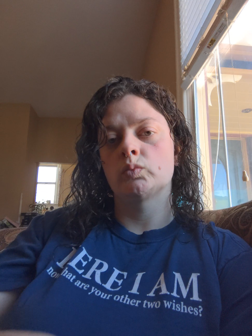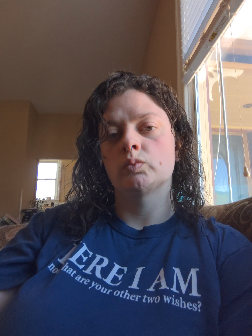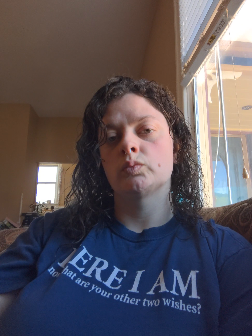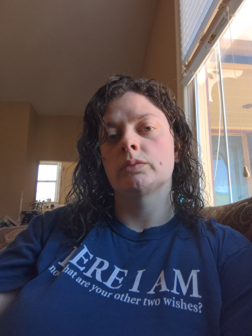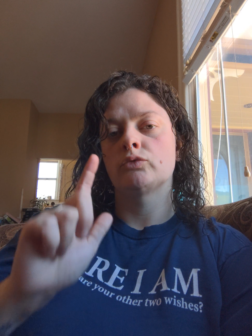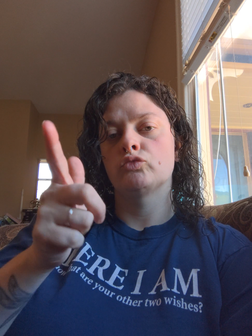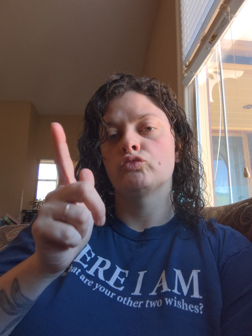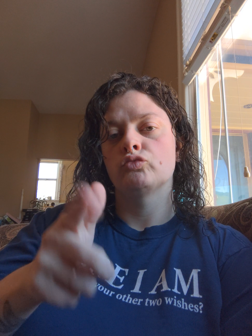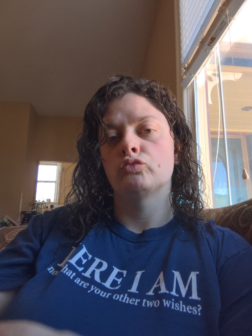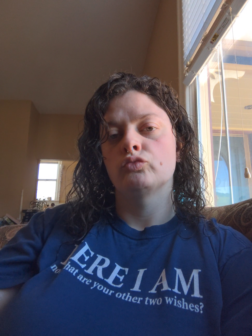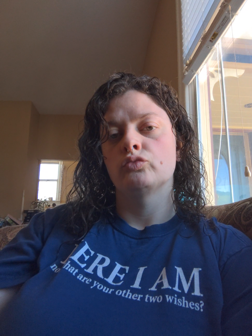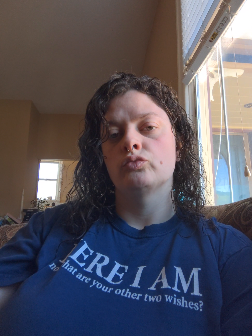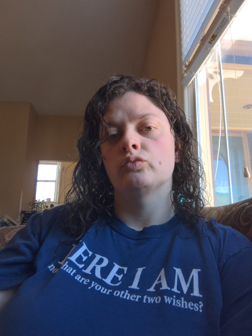later